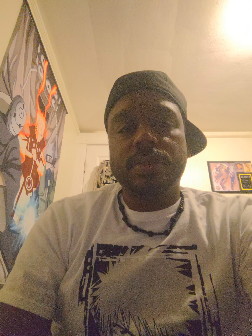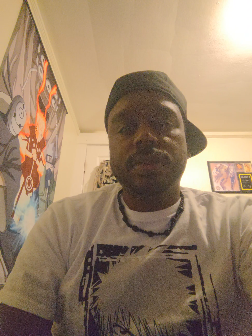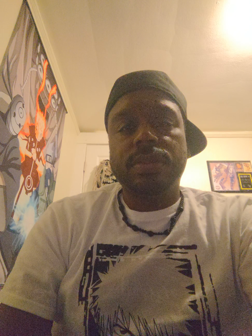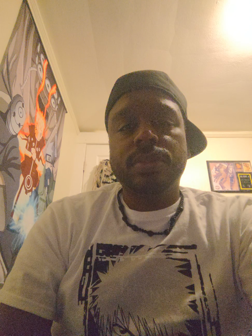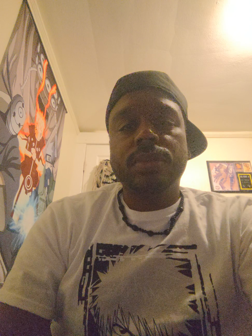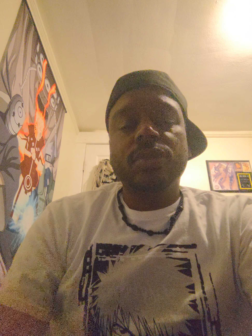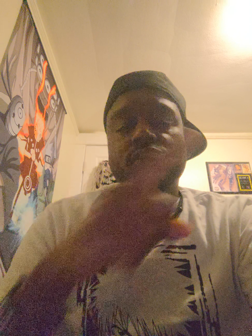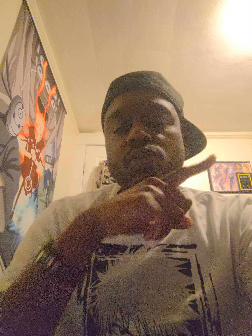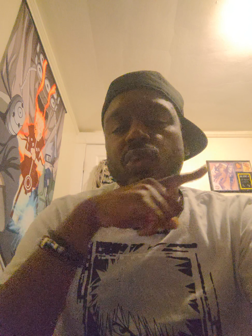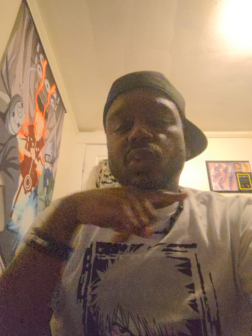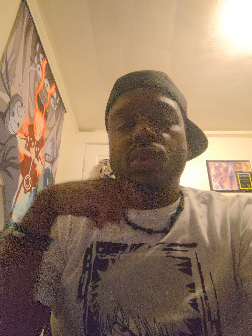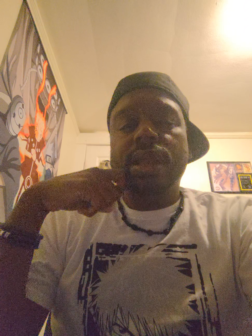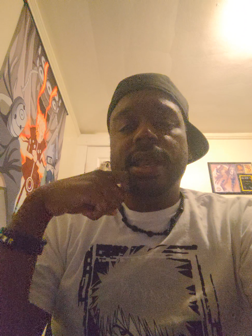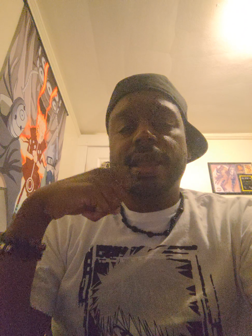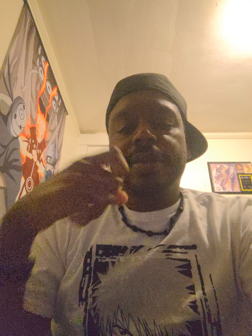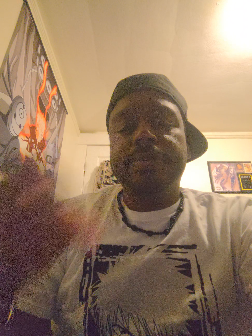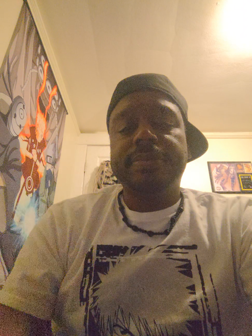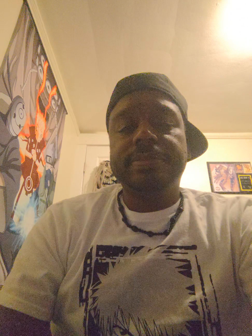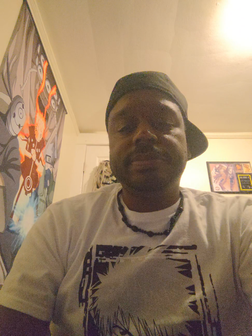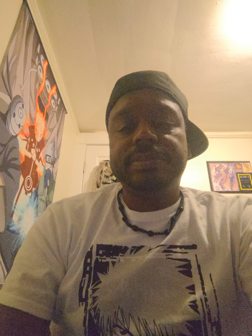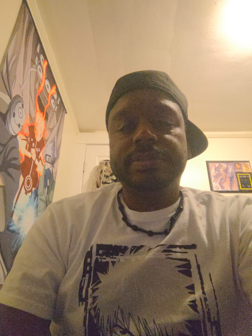dry